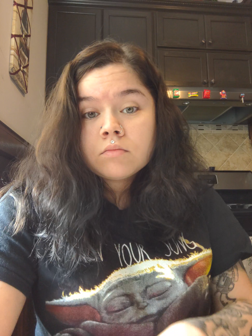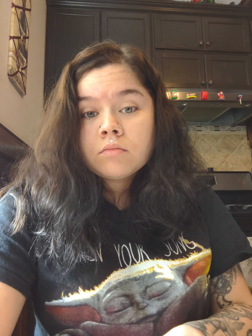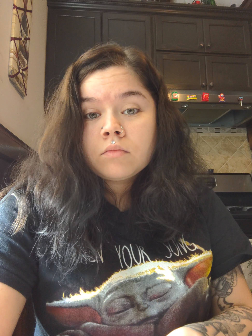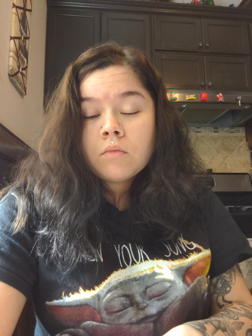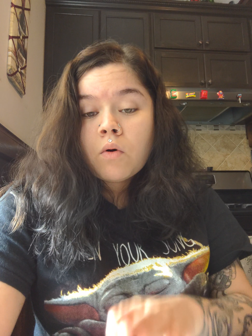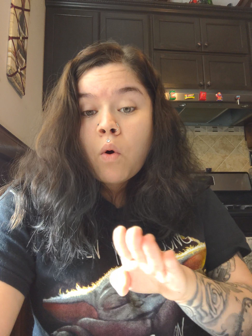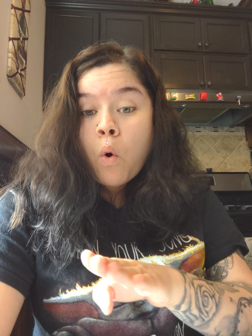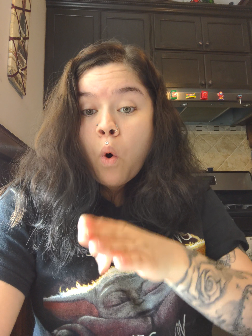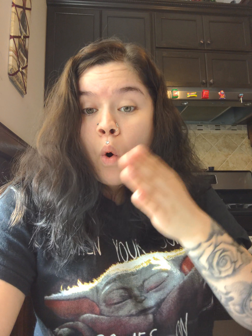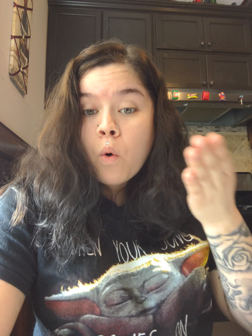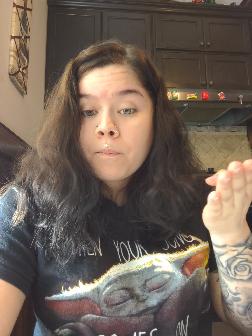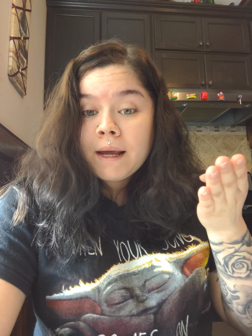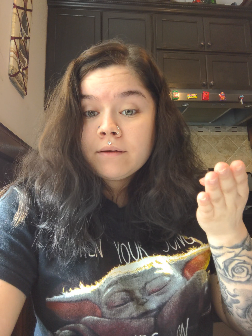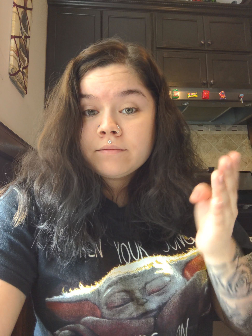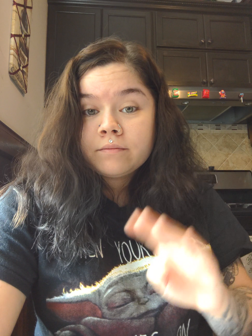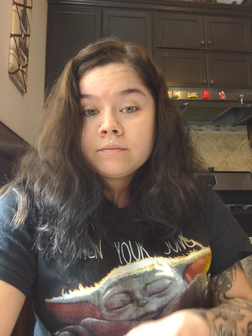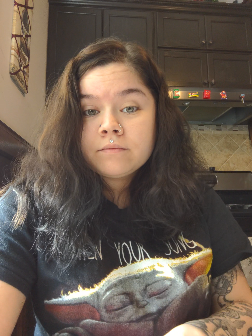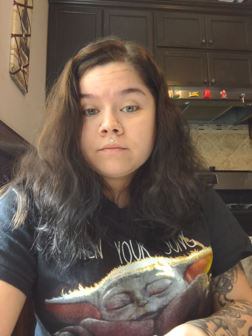open